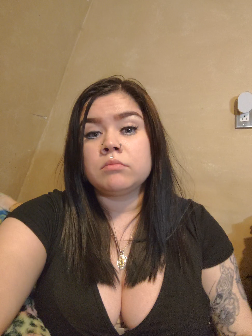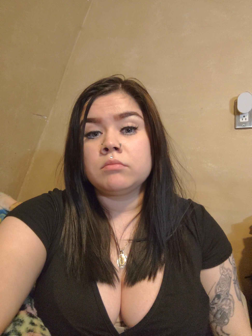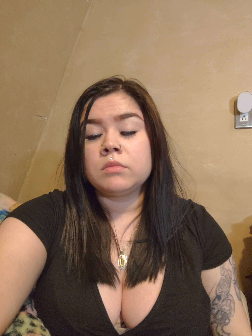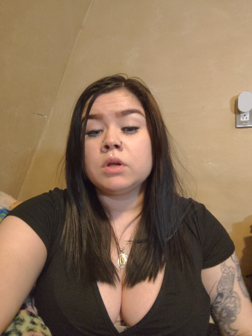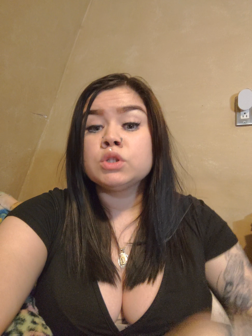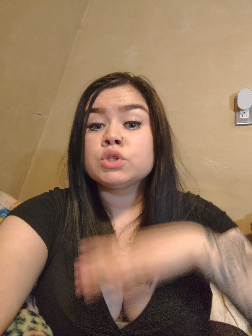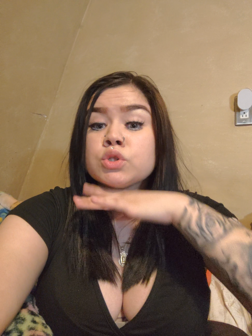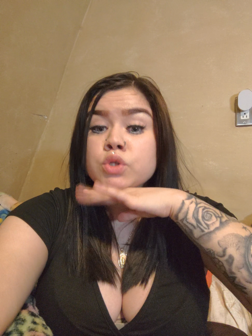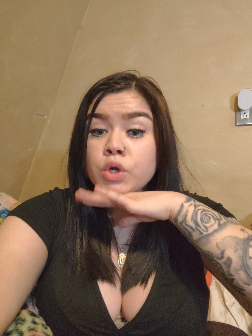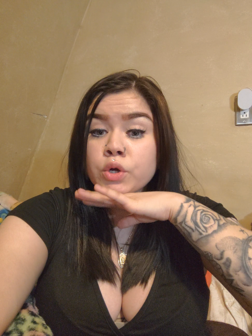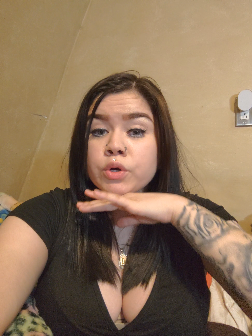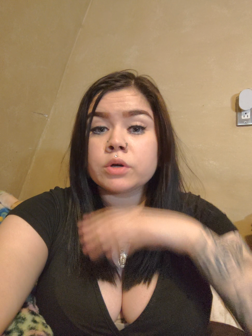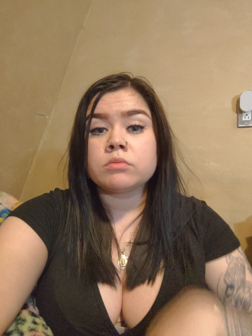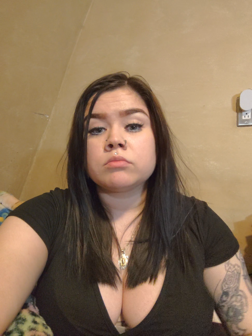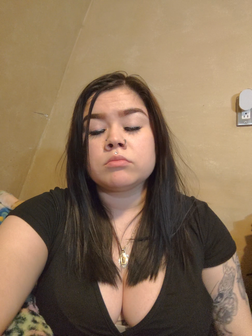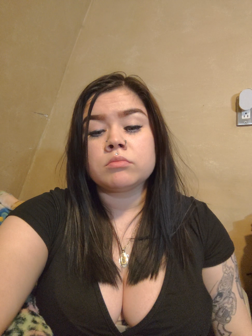dirty